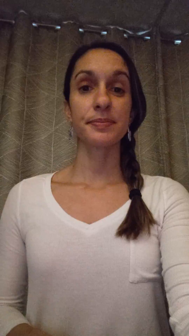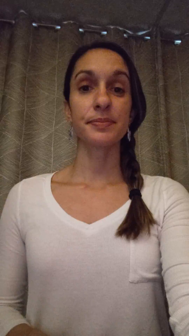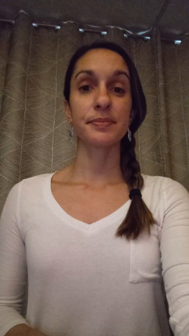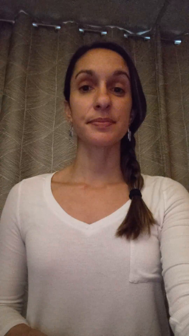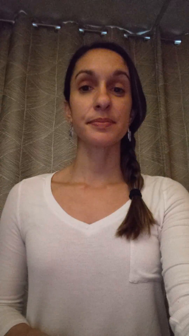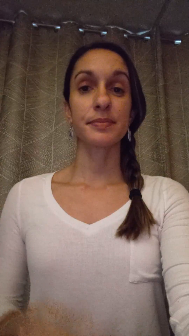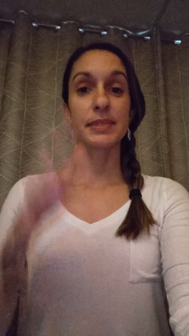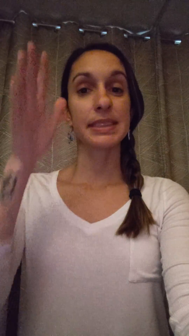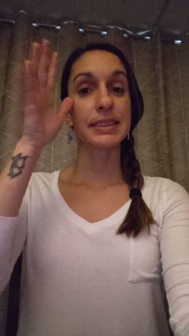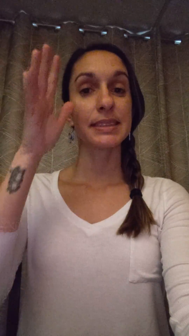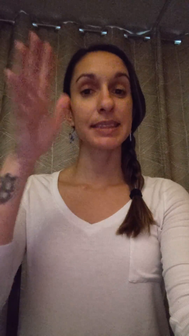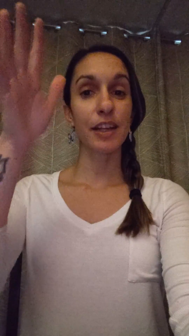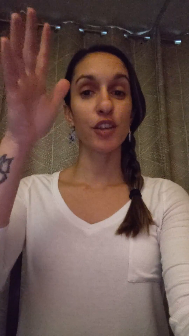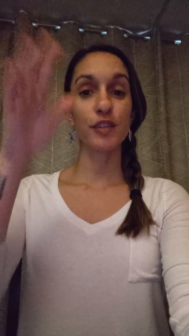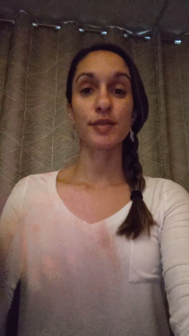deer